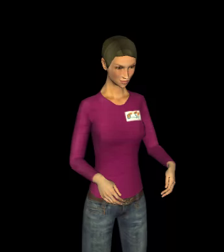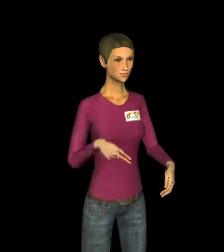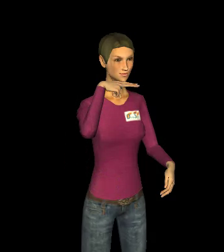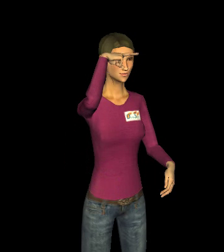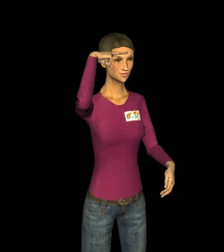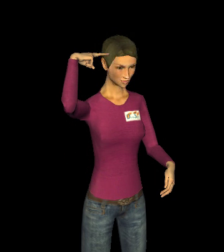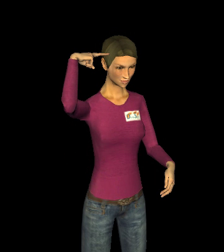أسود